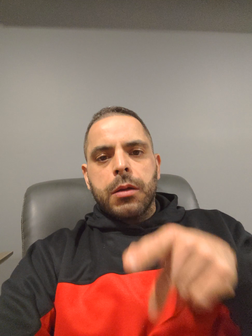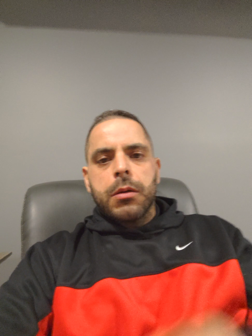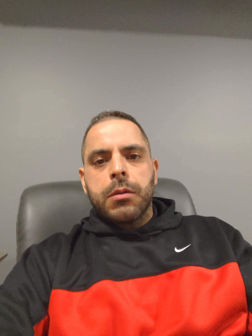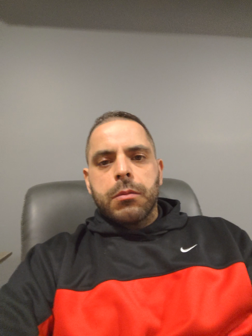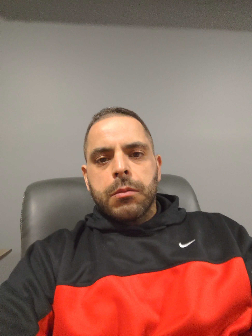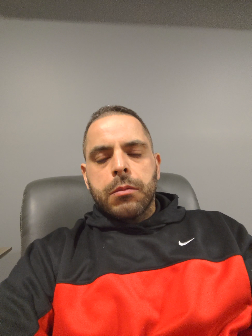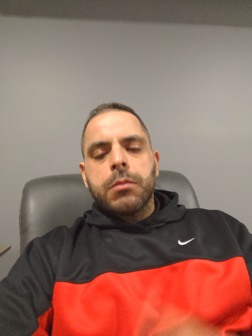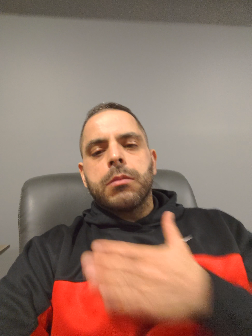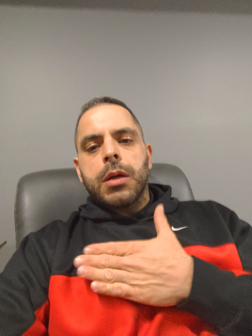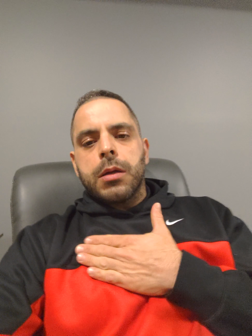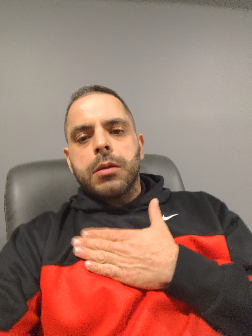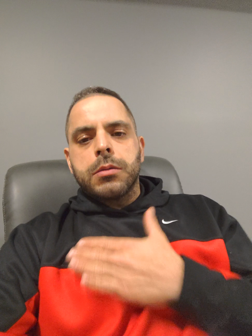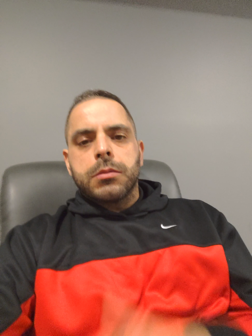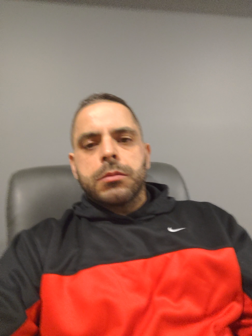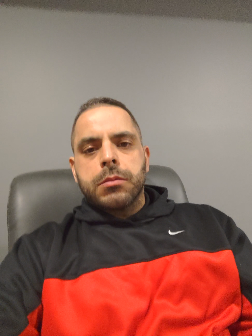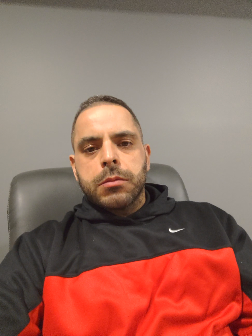my